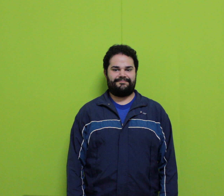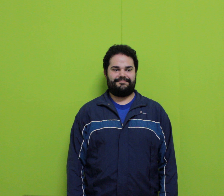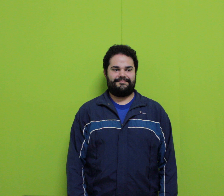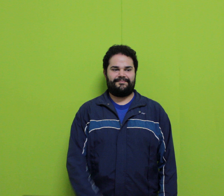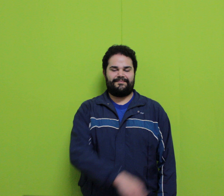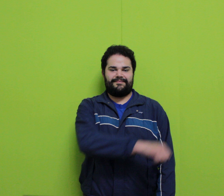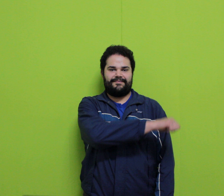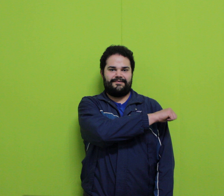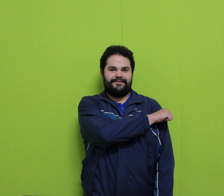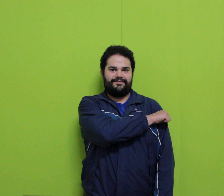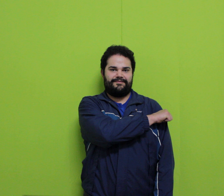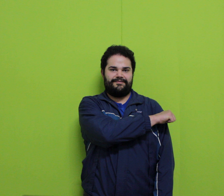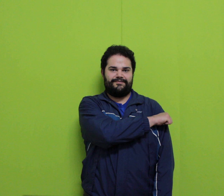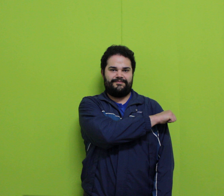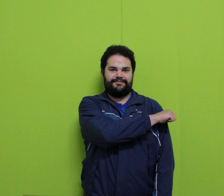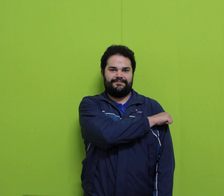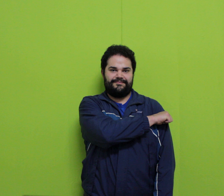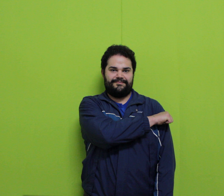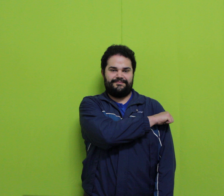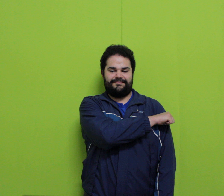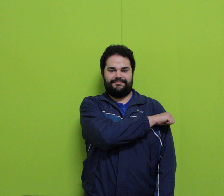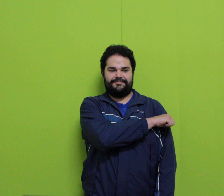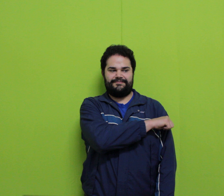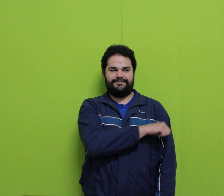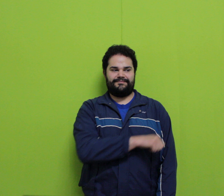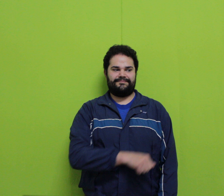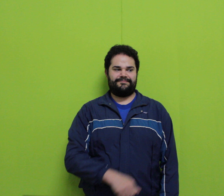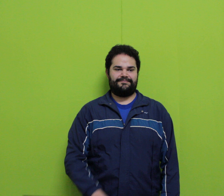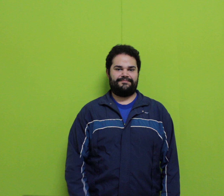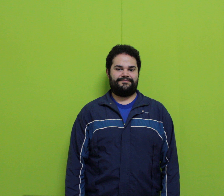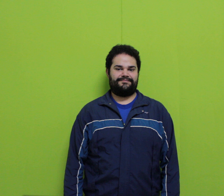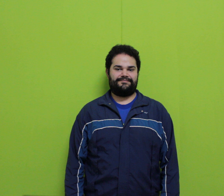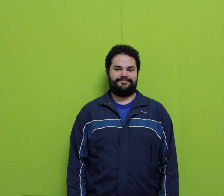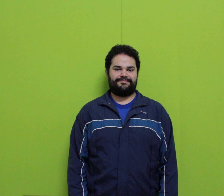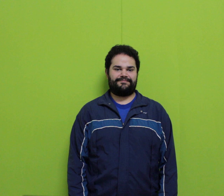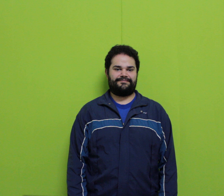aluno